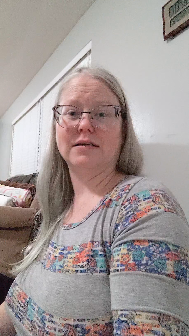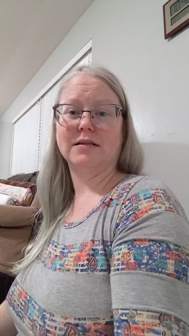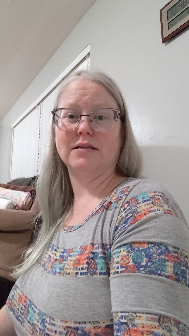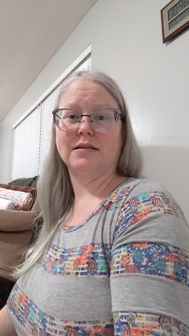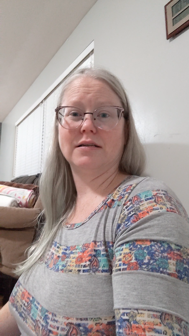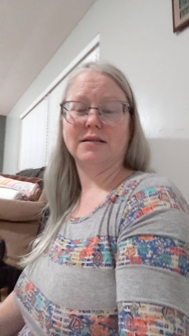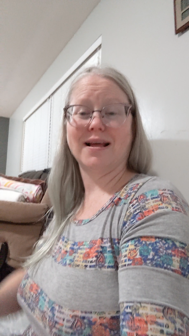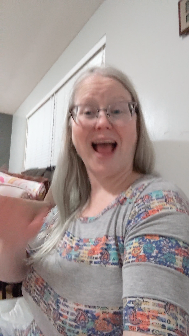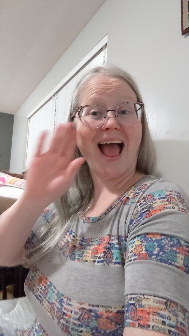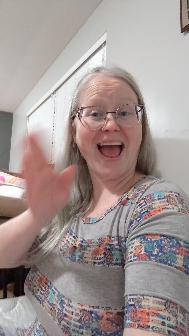hi